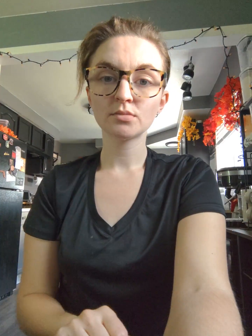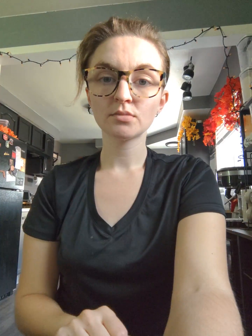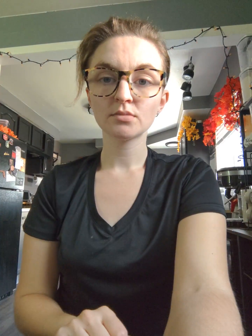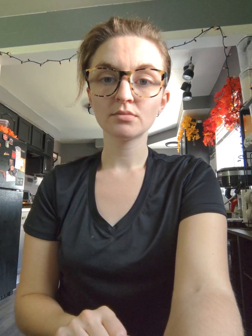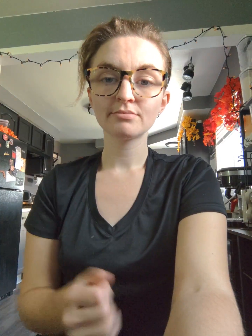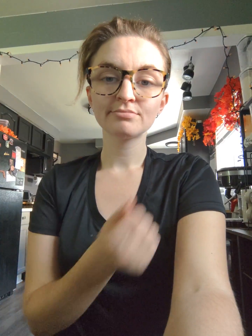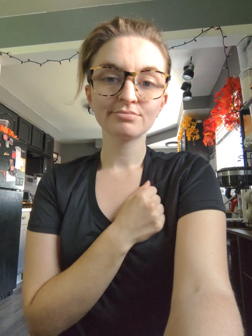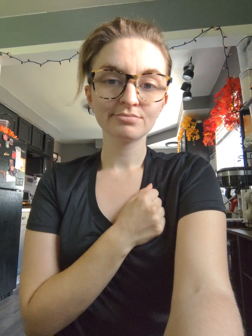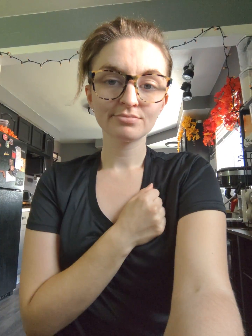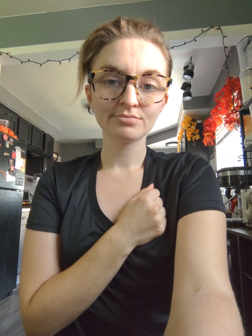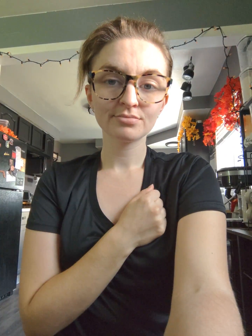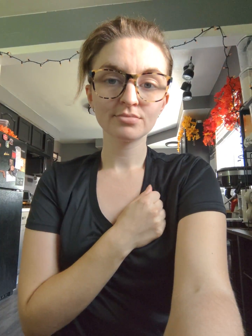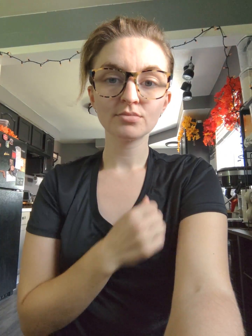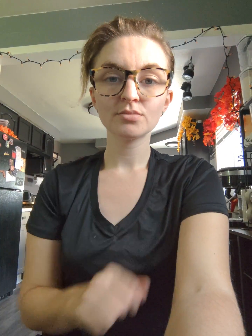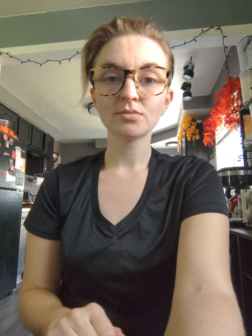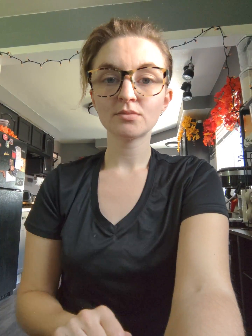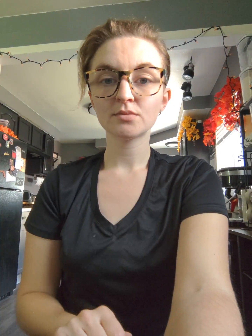love